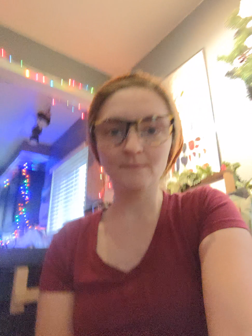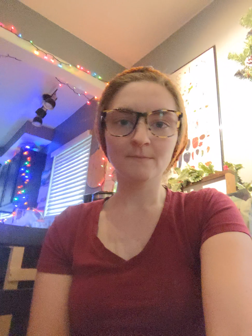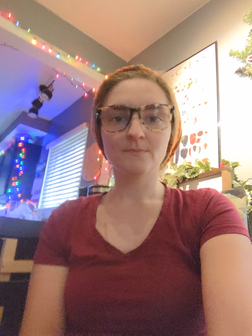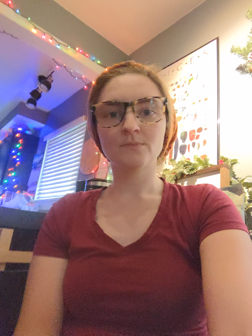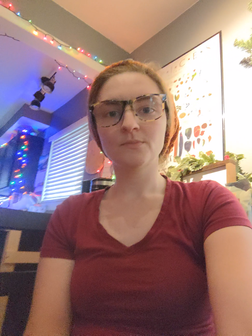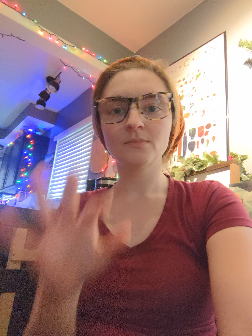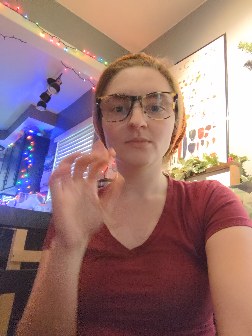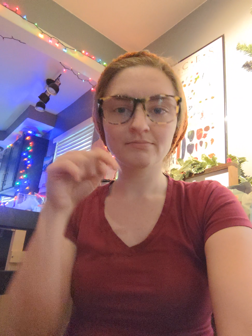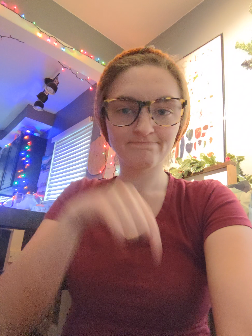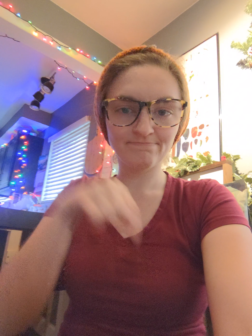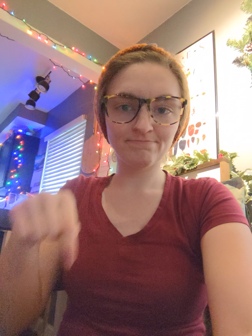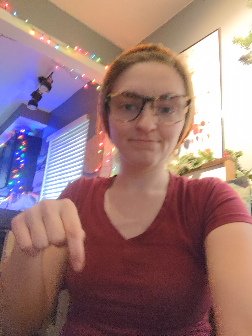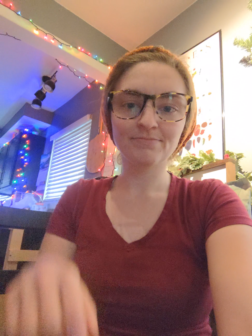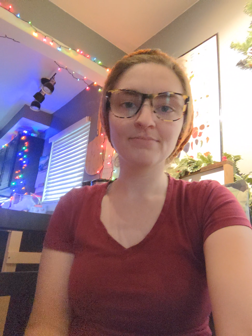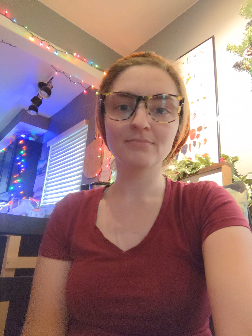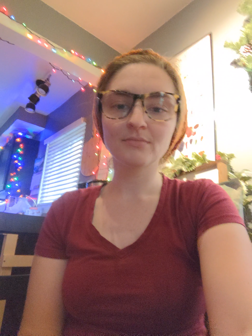feet